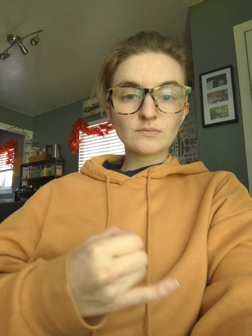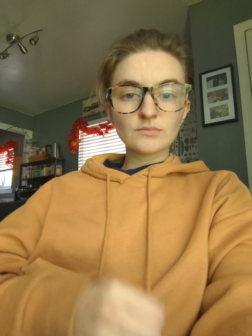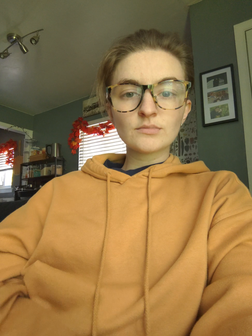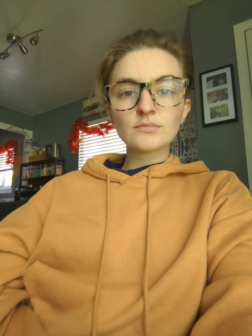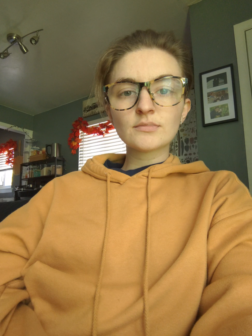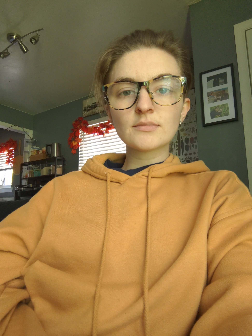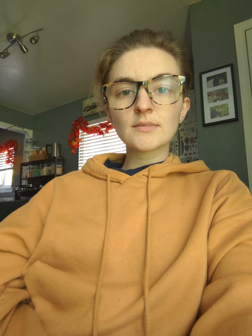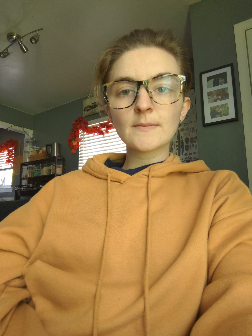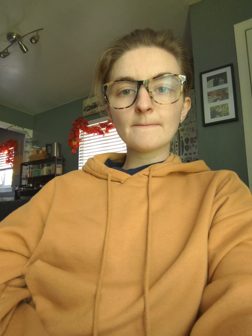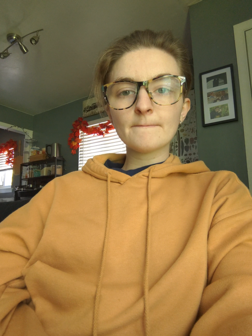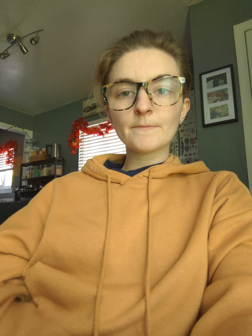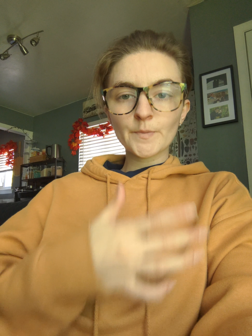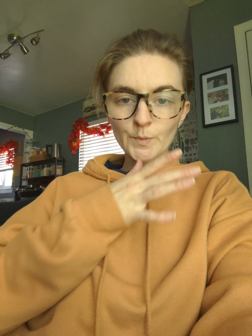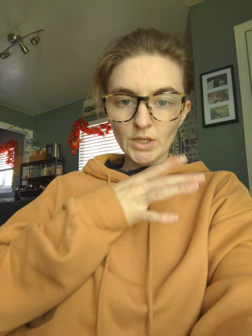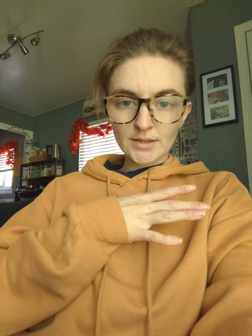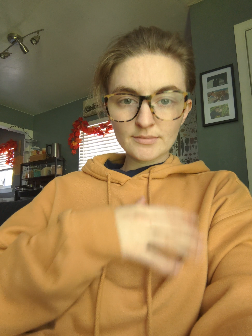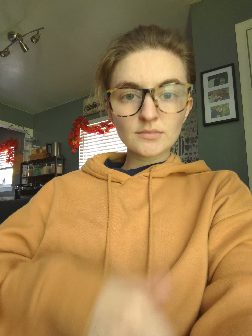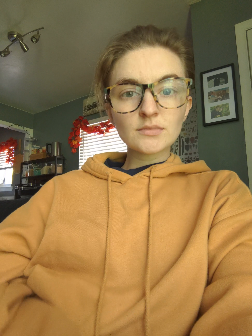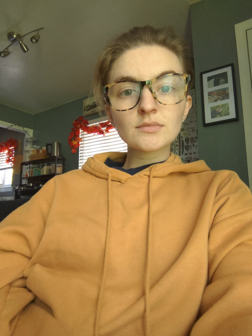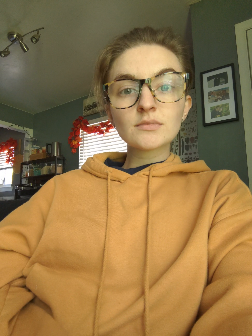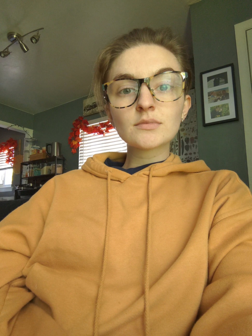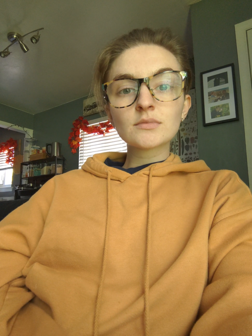lady